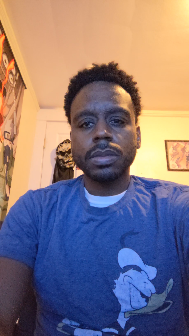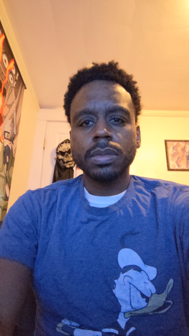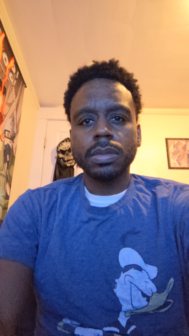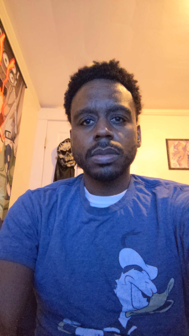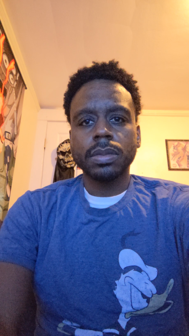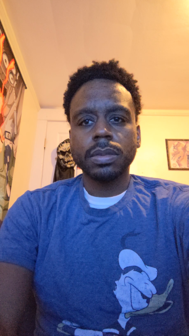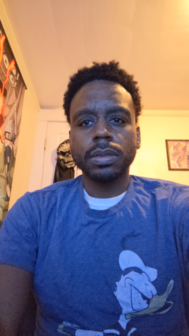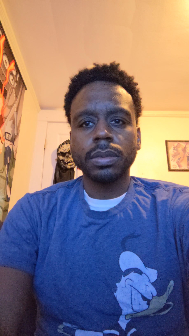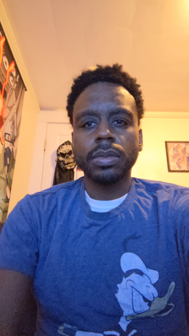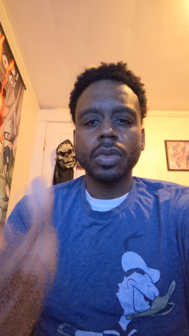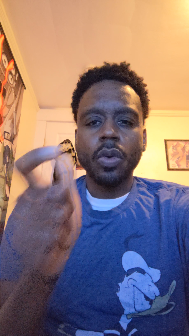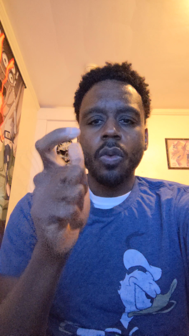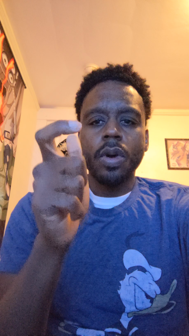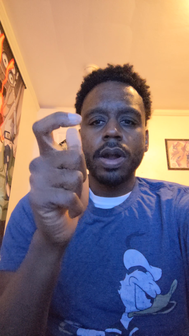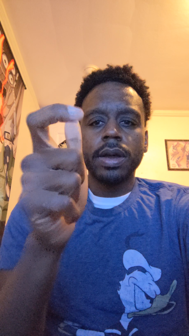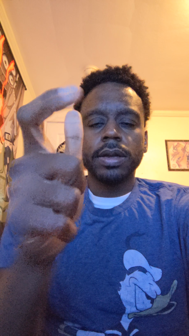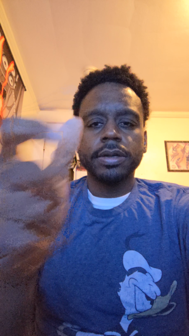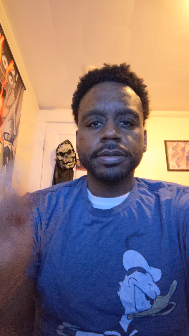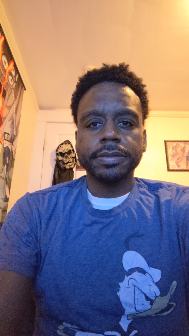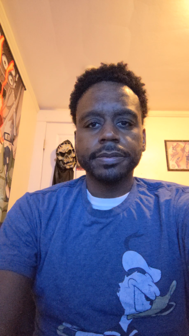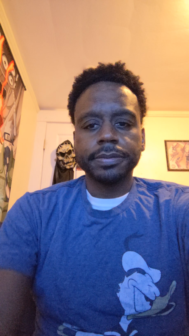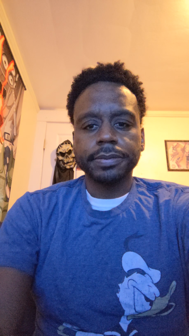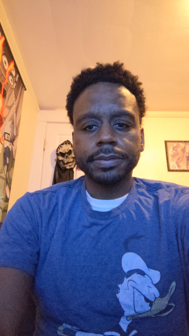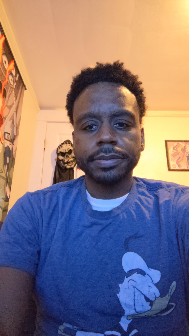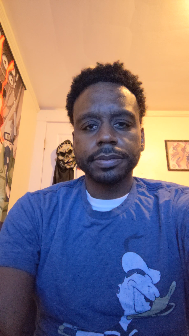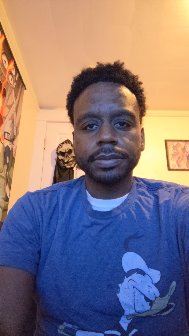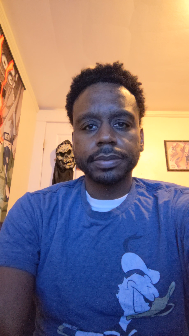run